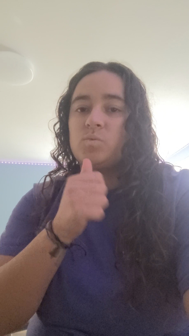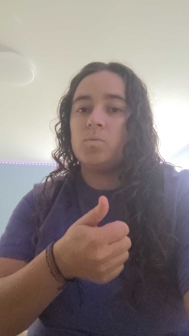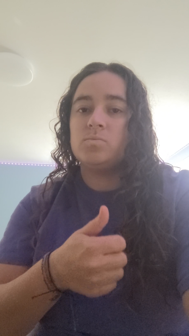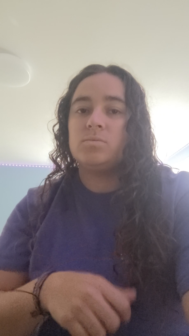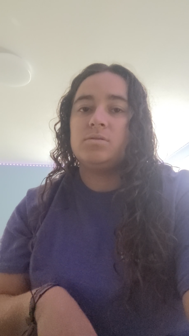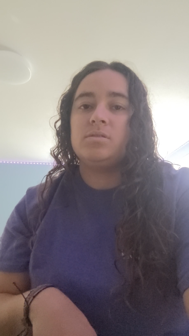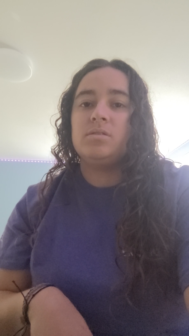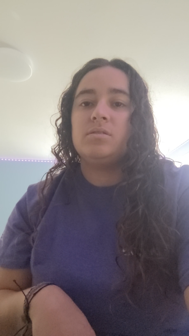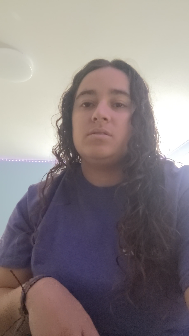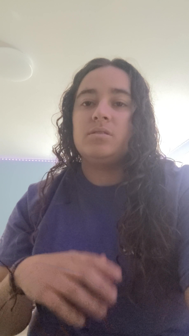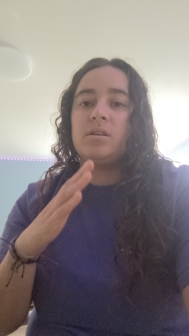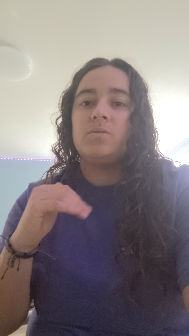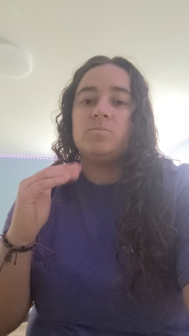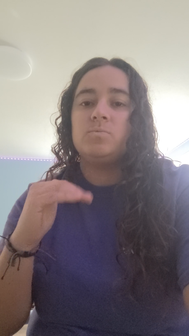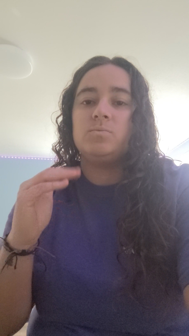downtown